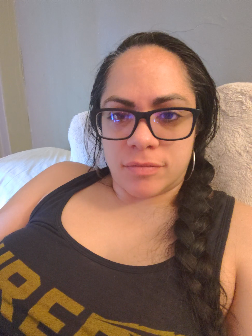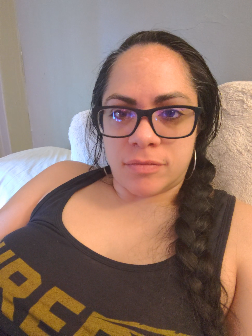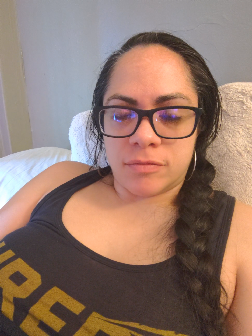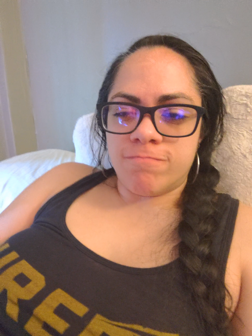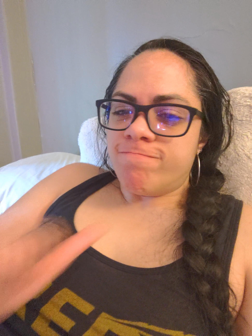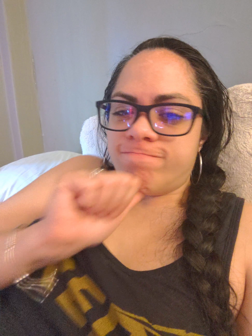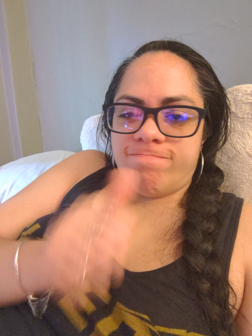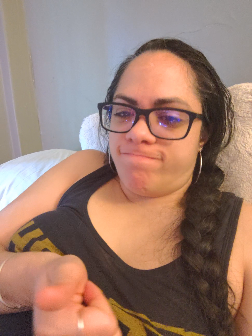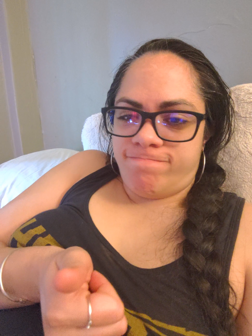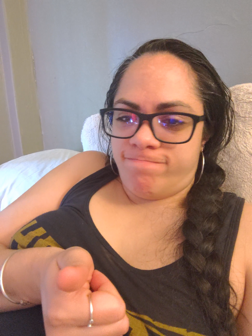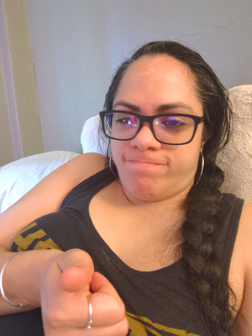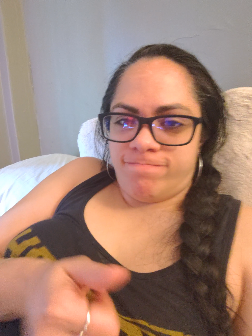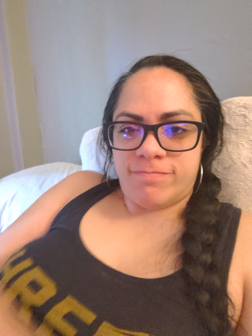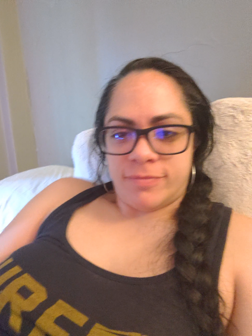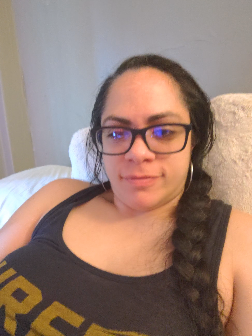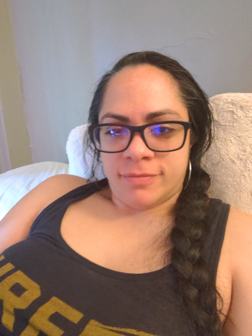not